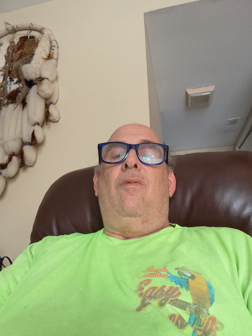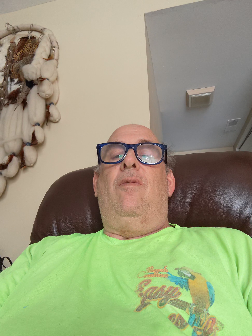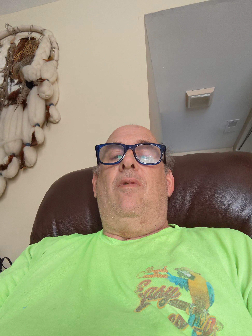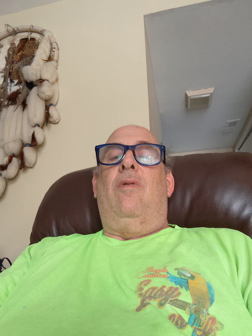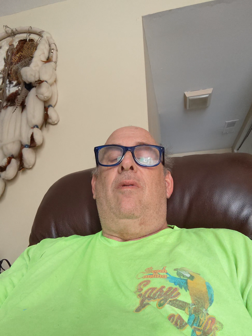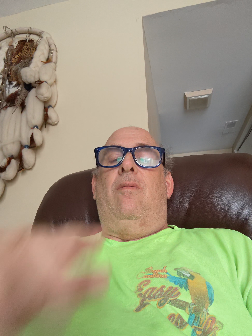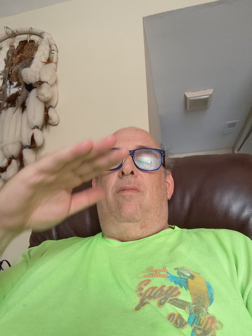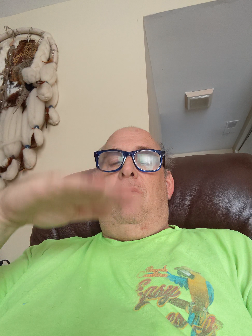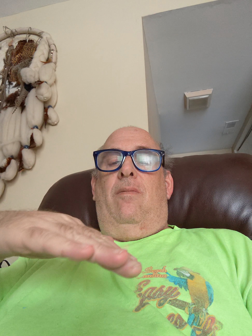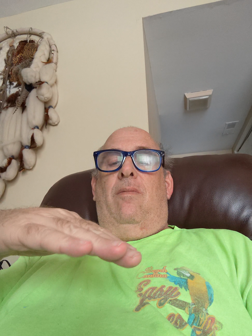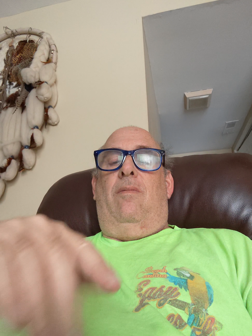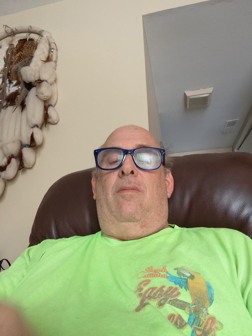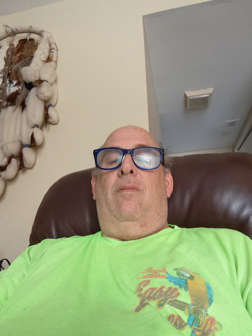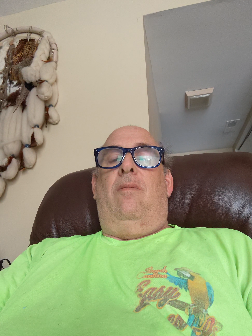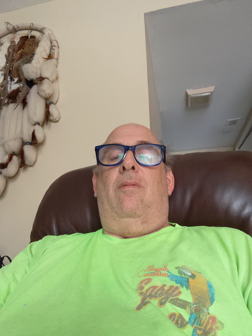on